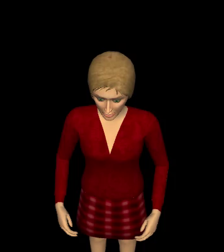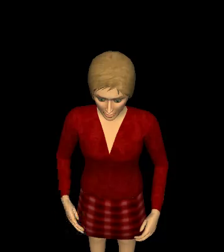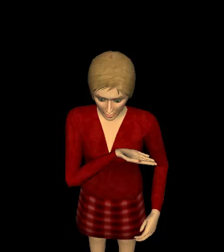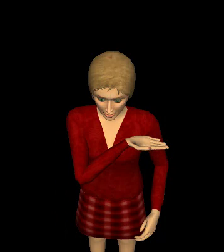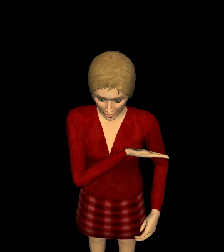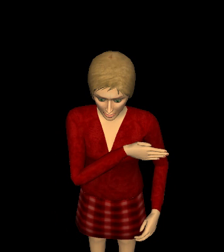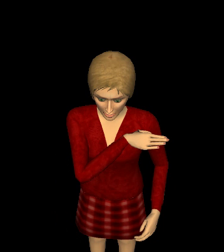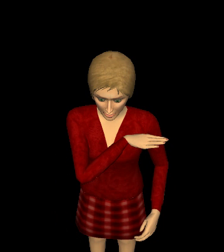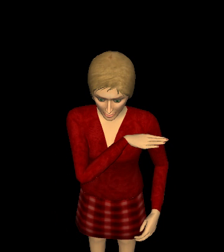مسؤول